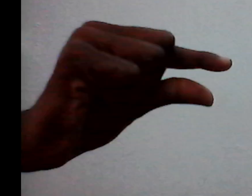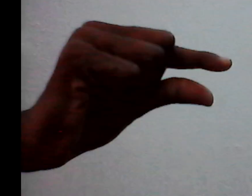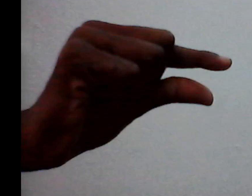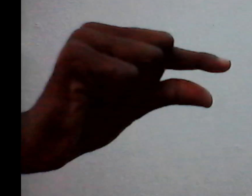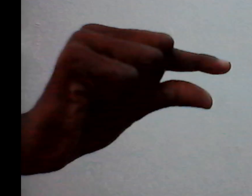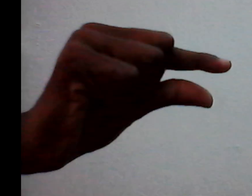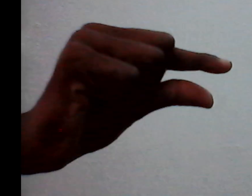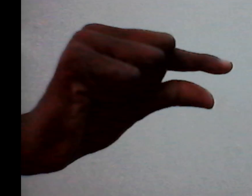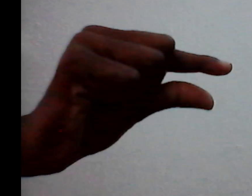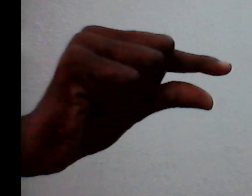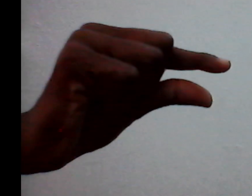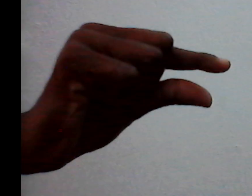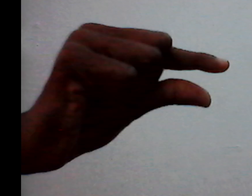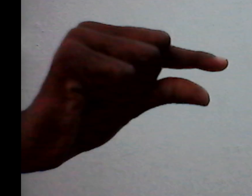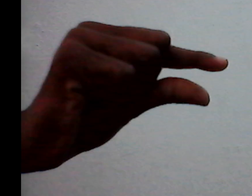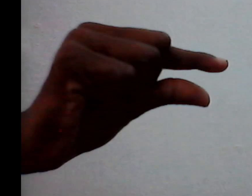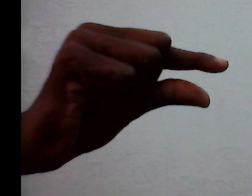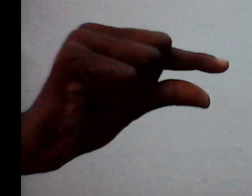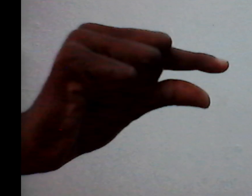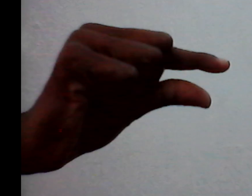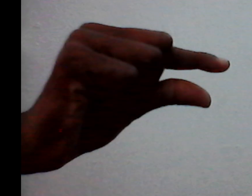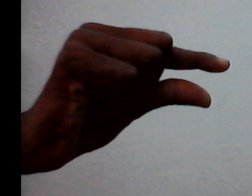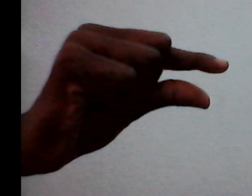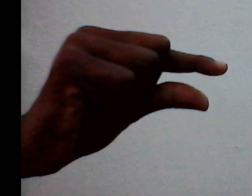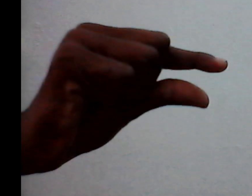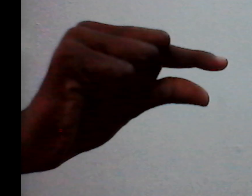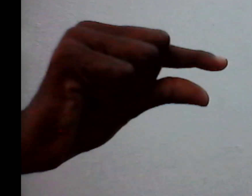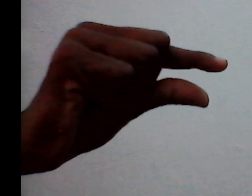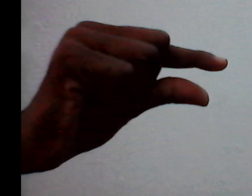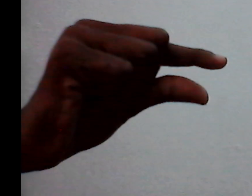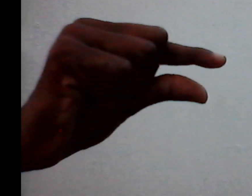ഉ